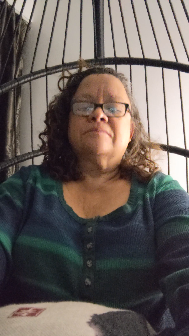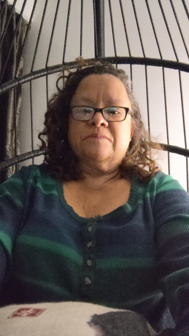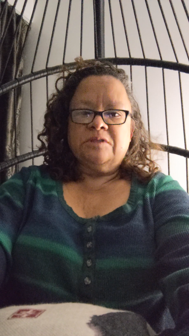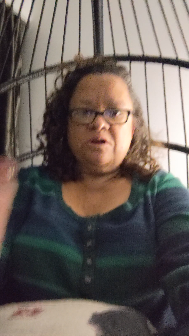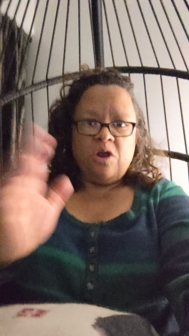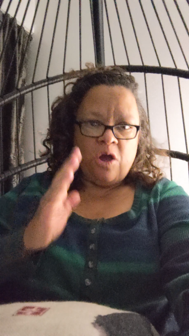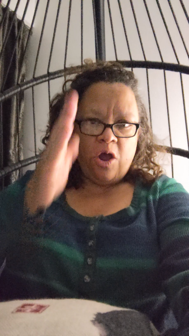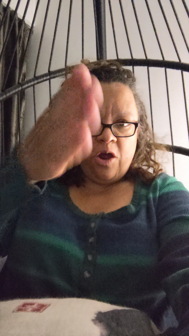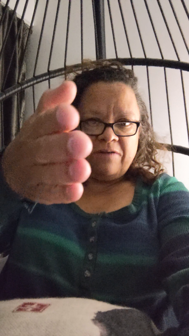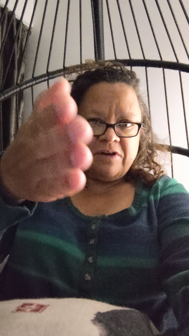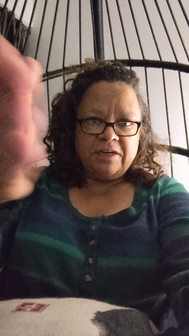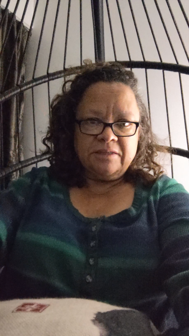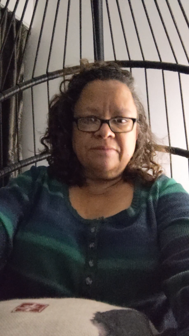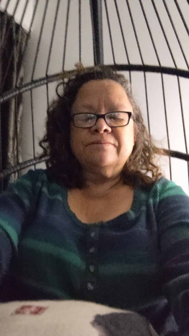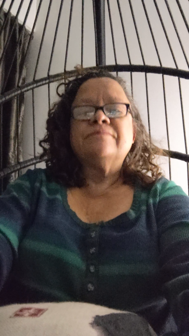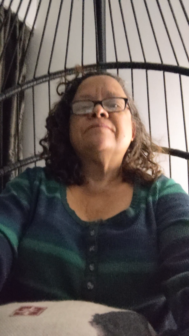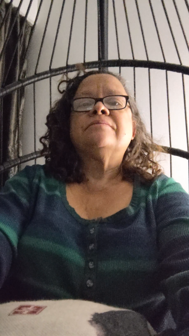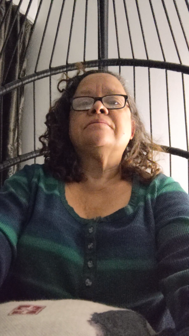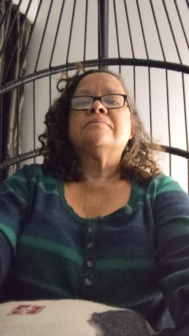over